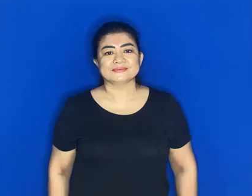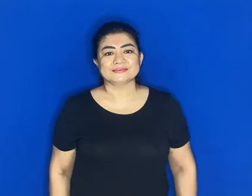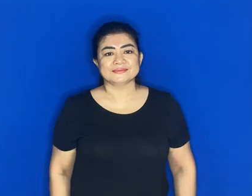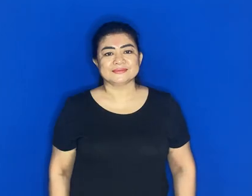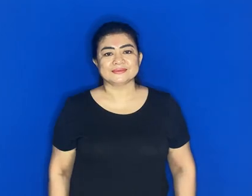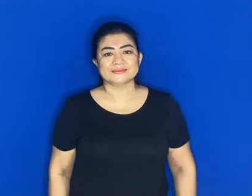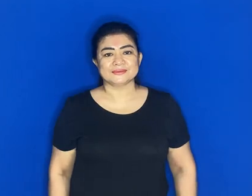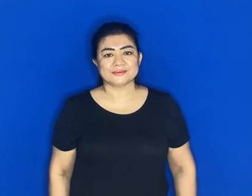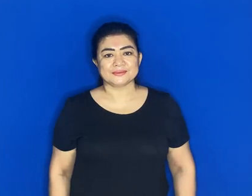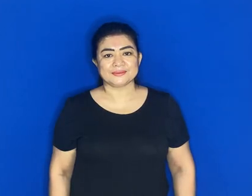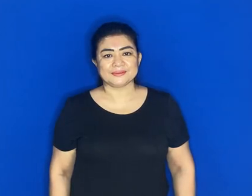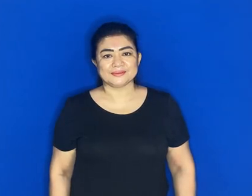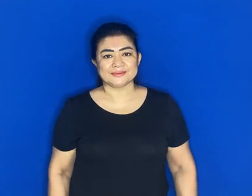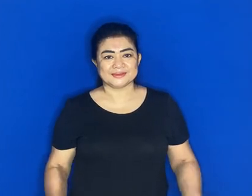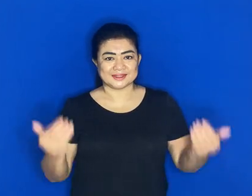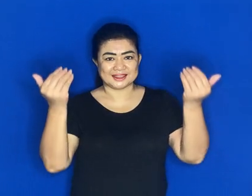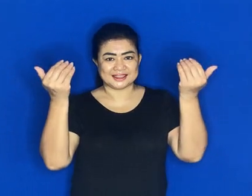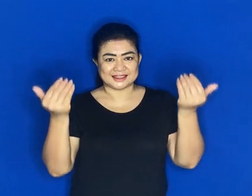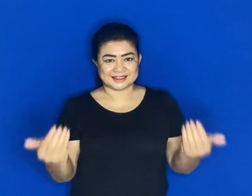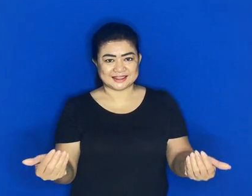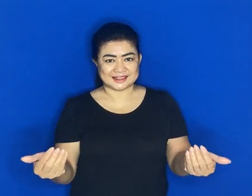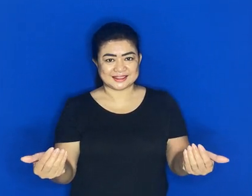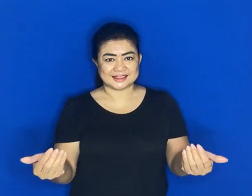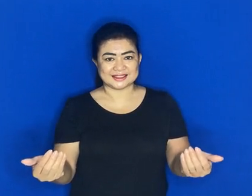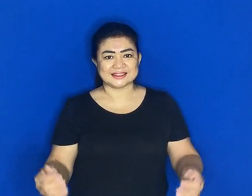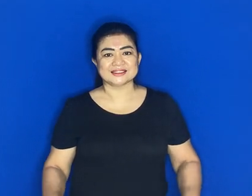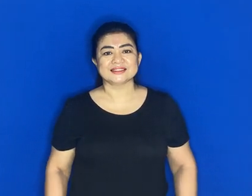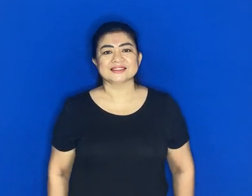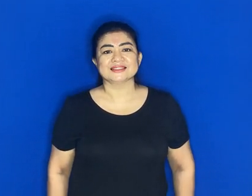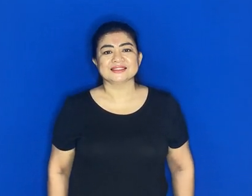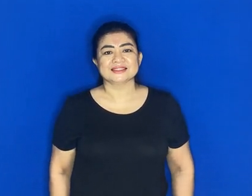today